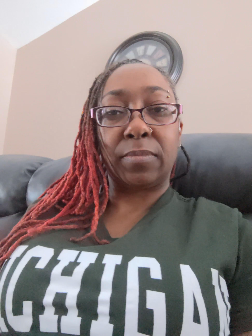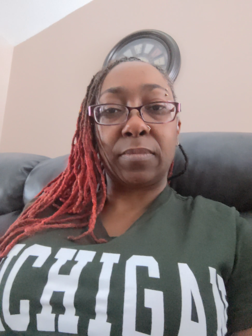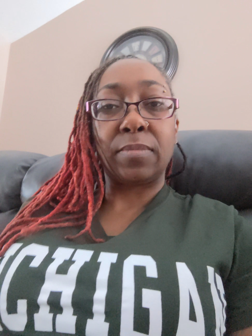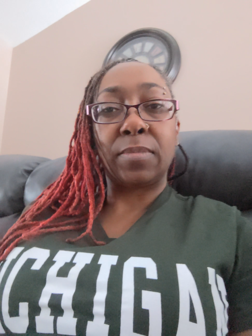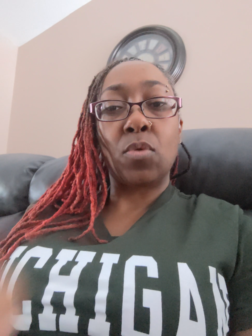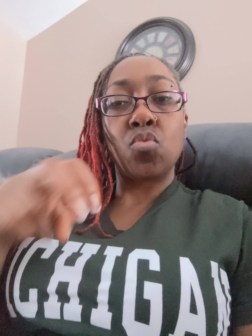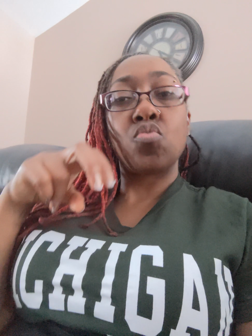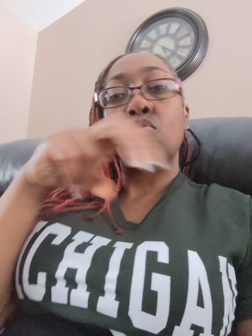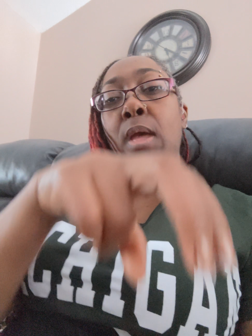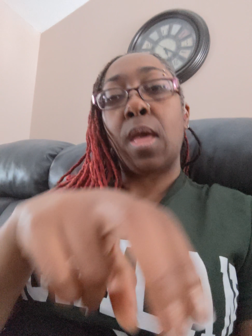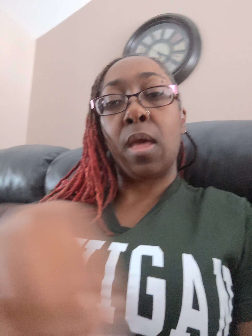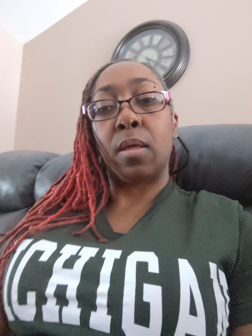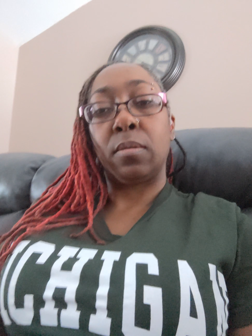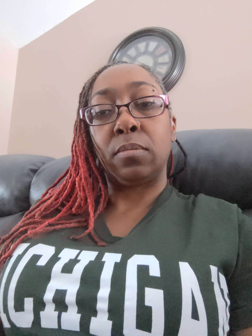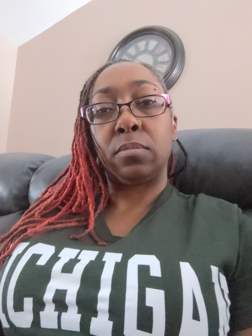ride